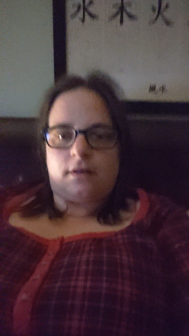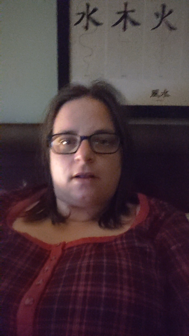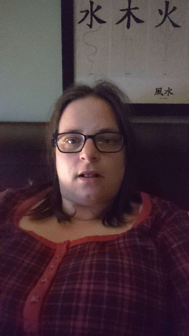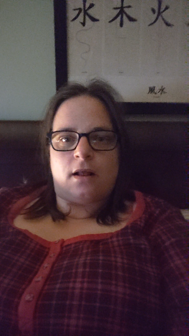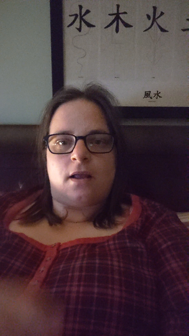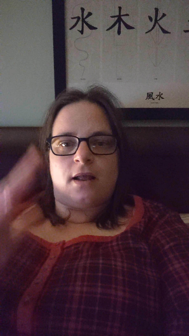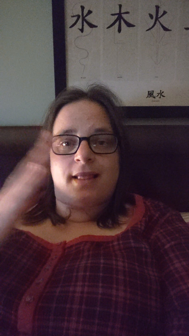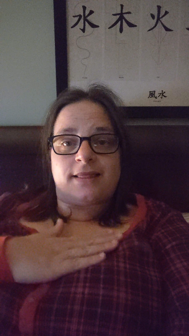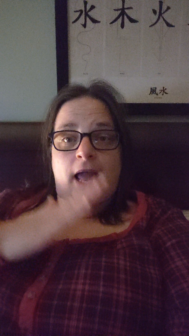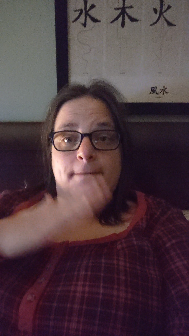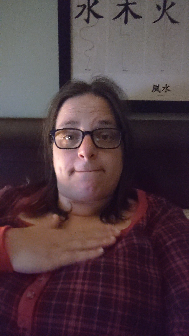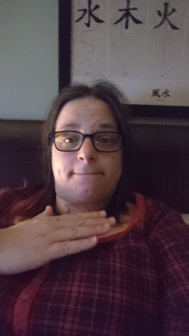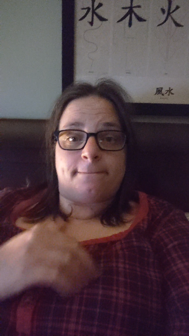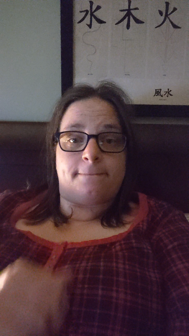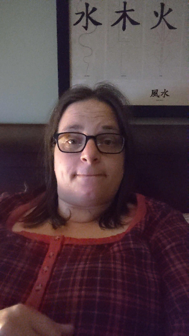clap